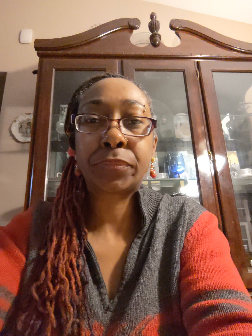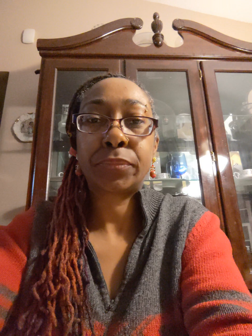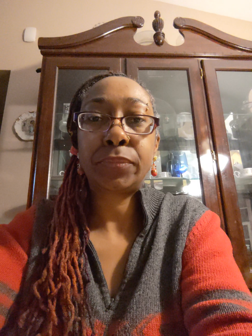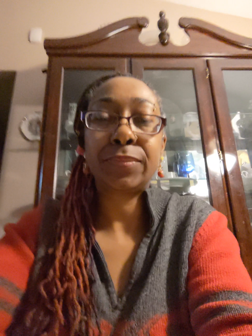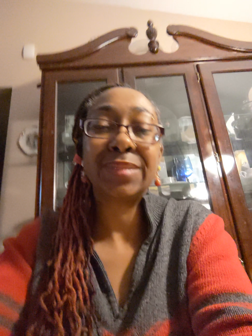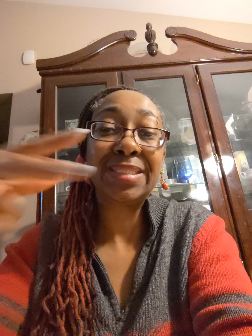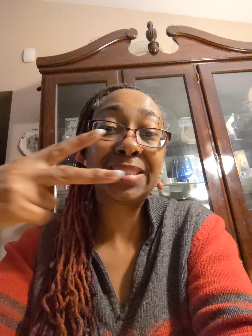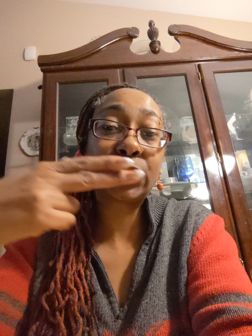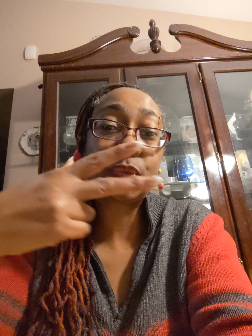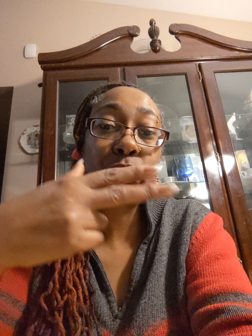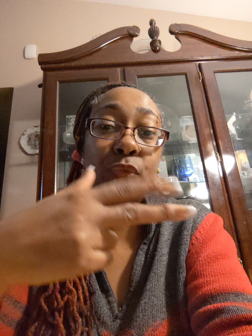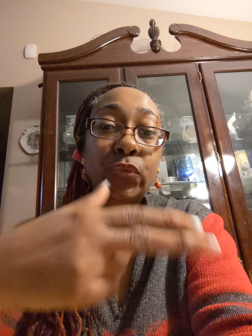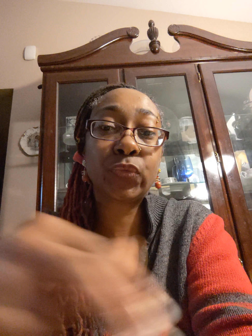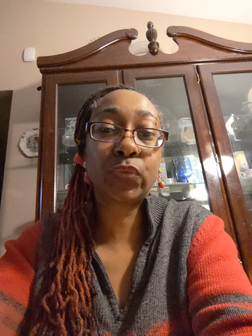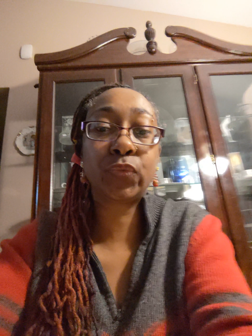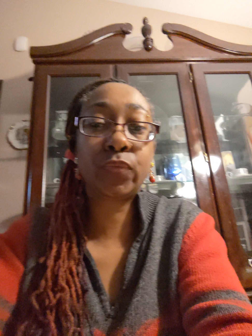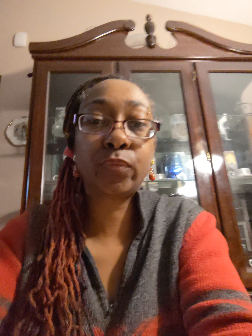scissors